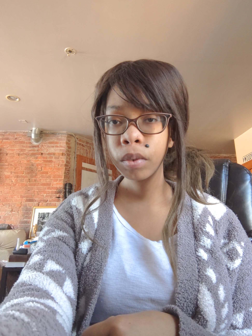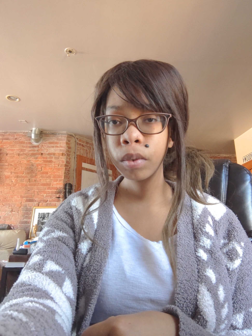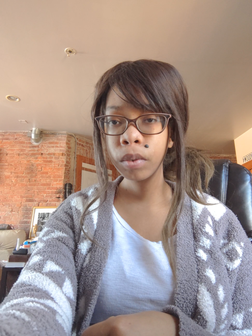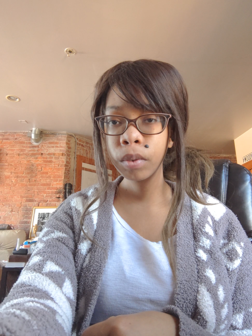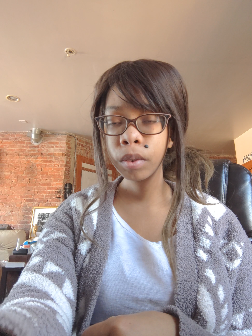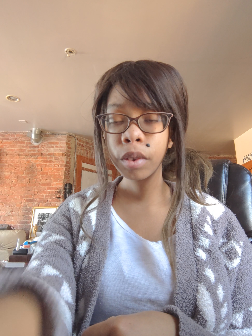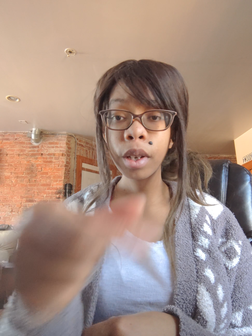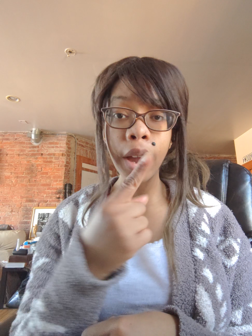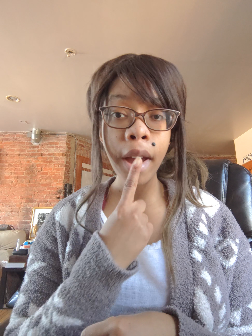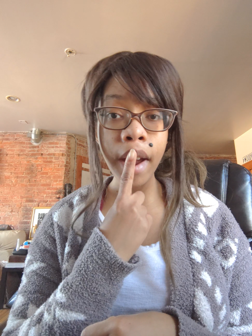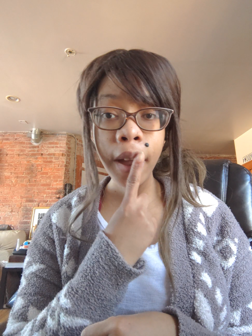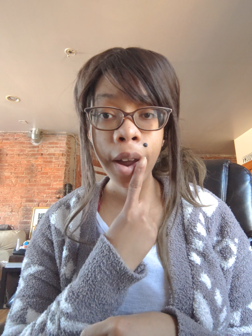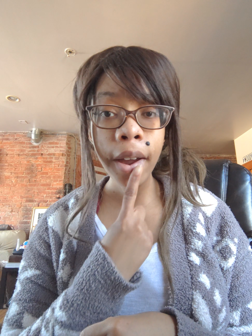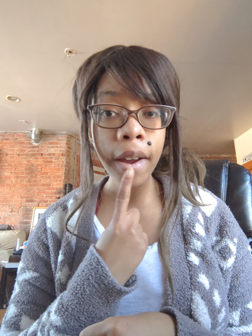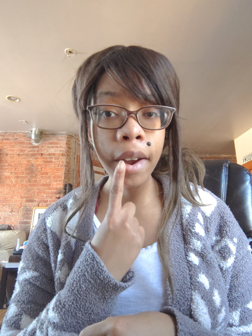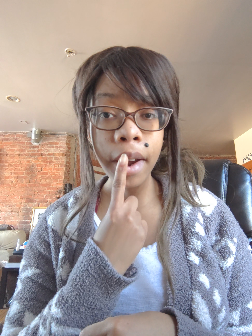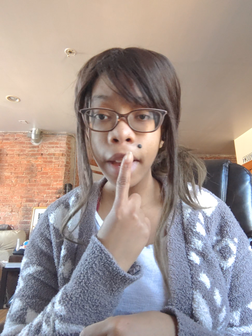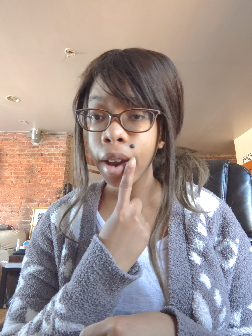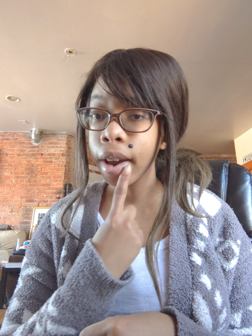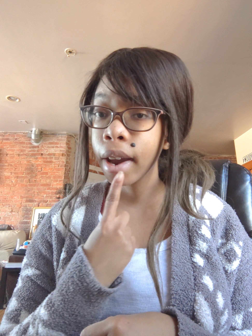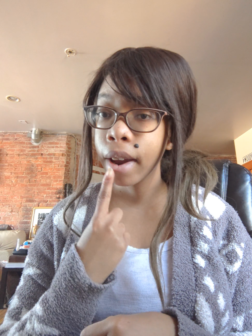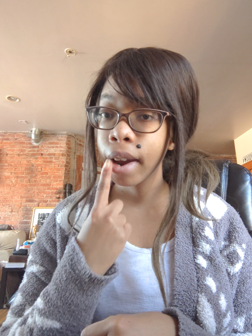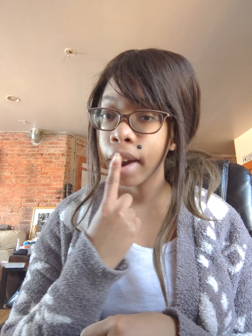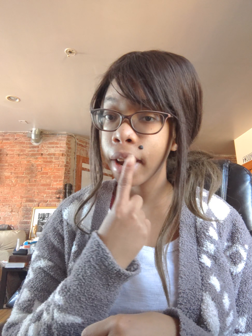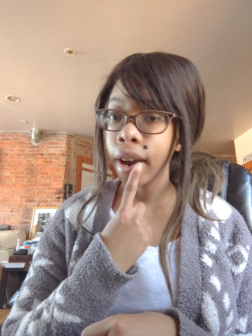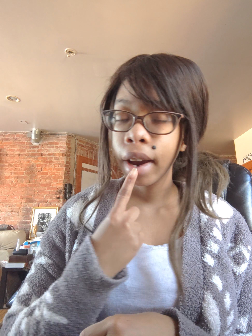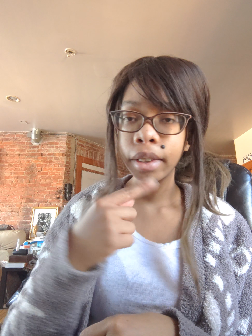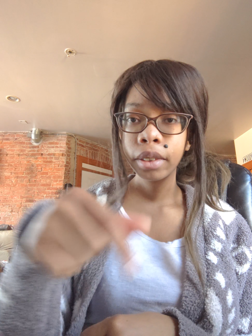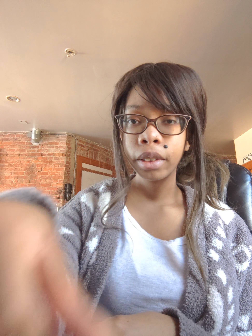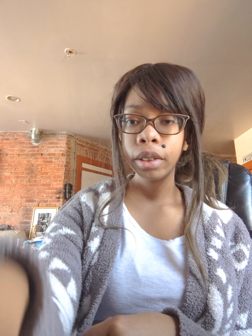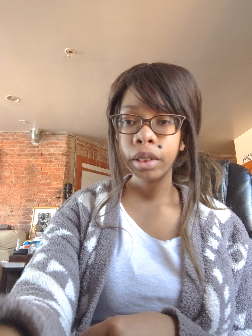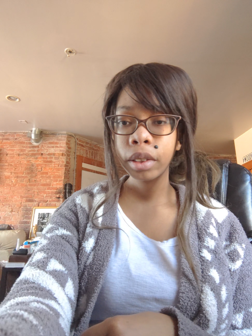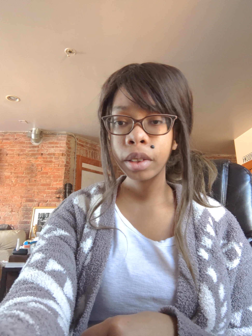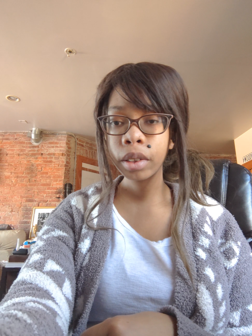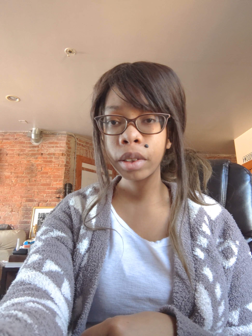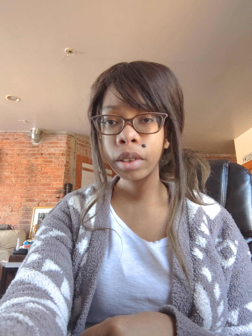mouth